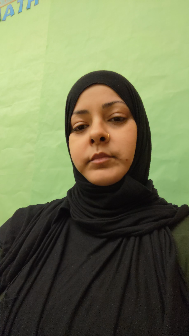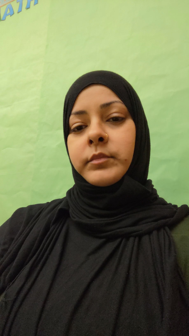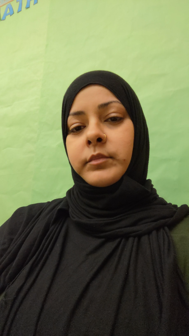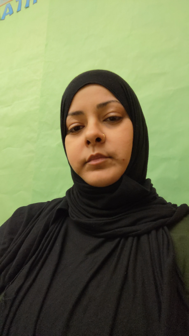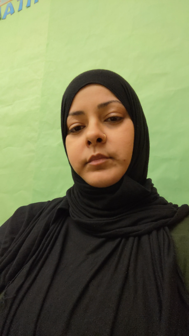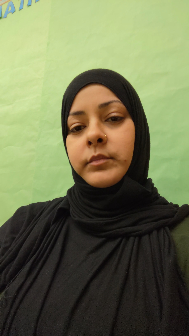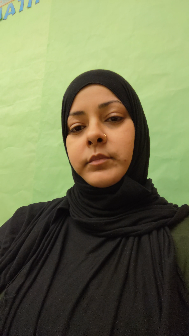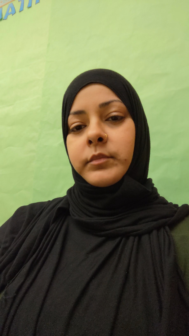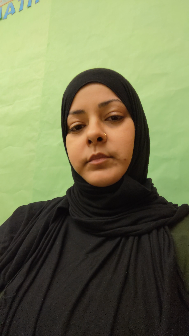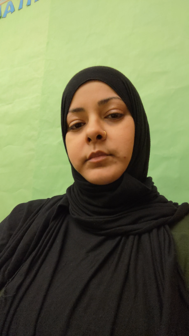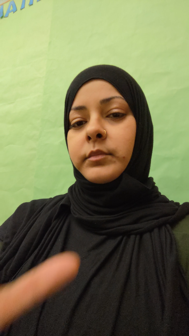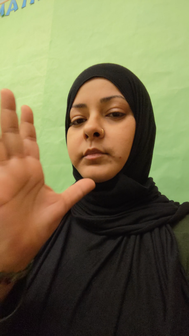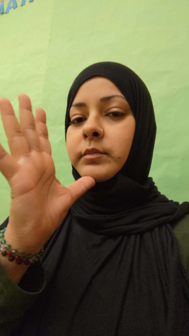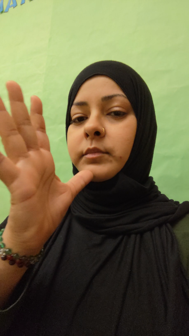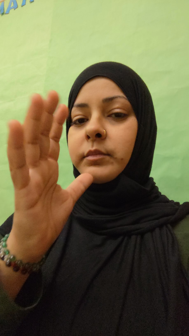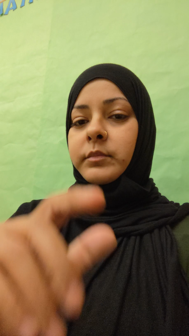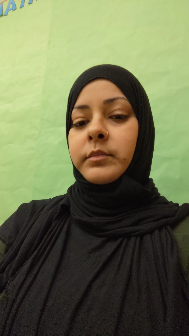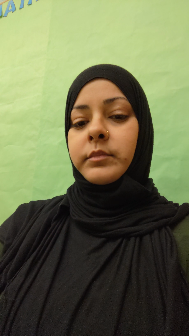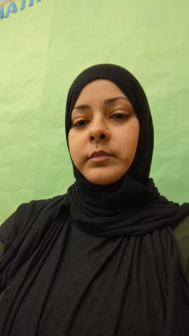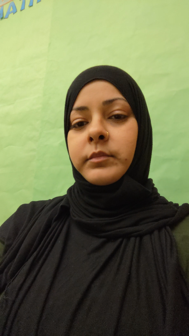mommy